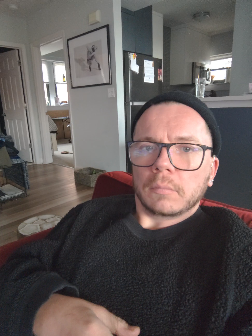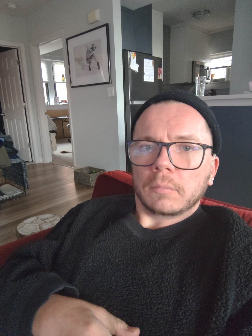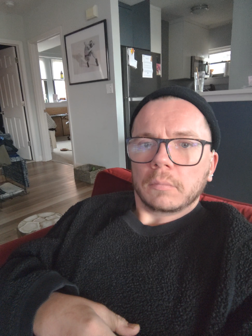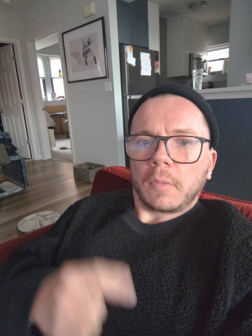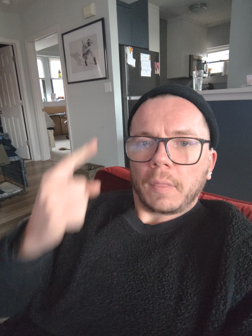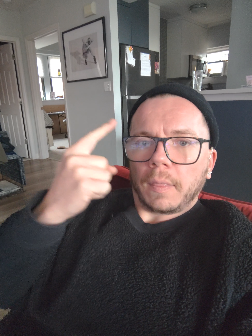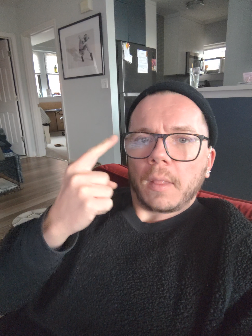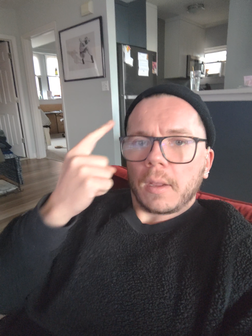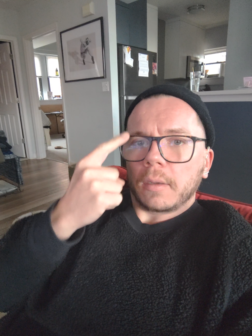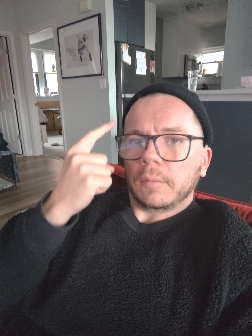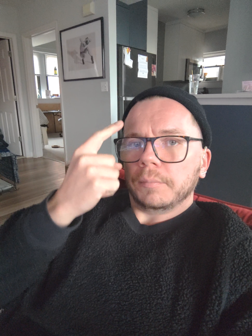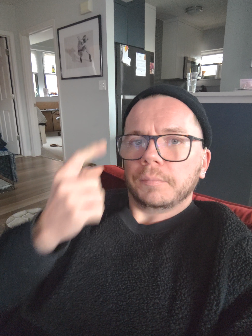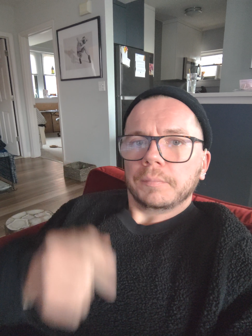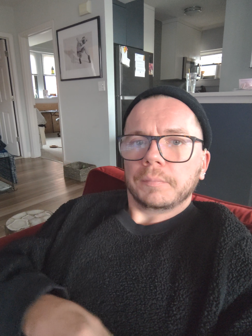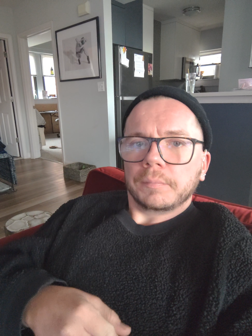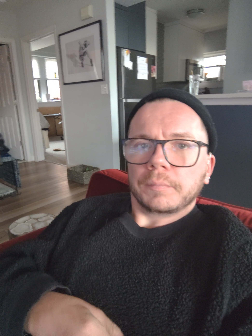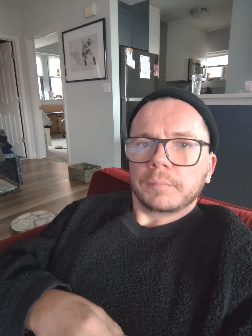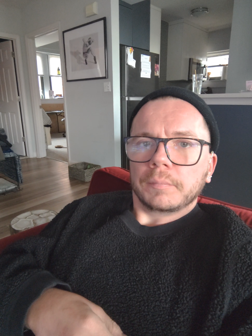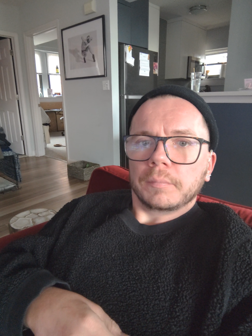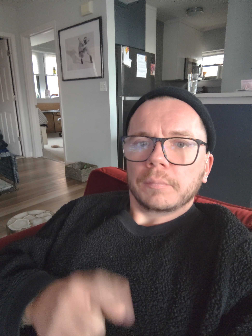think